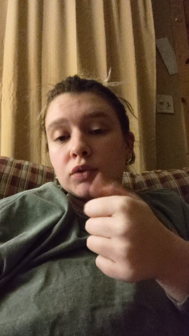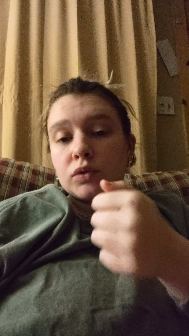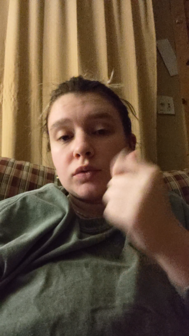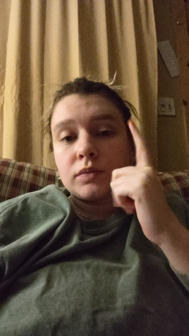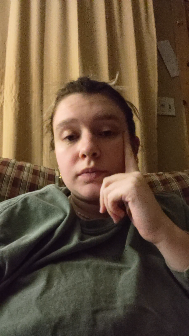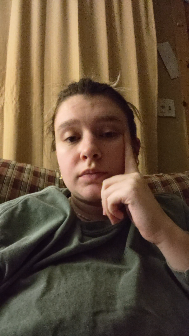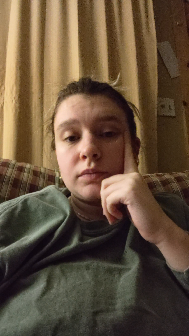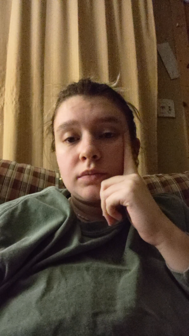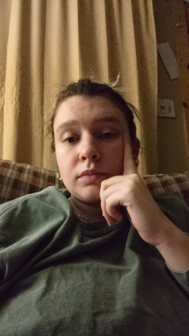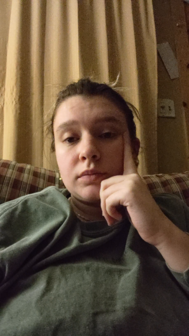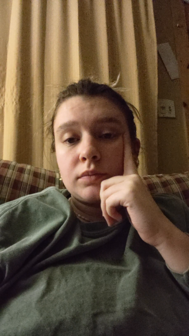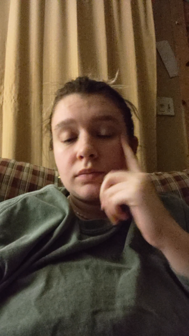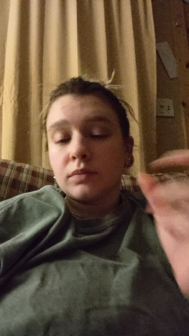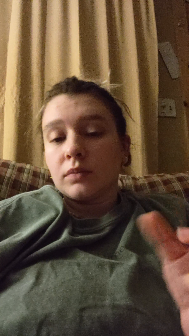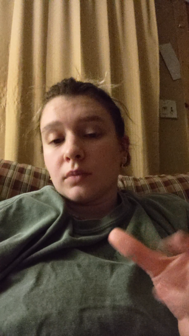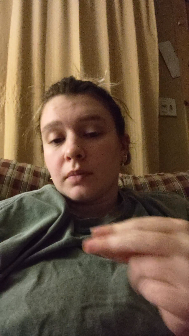belt